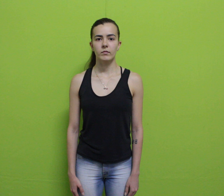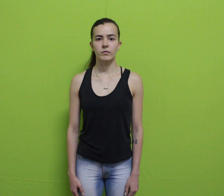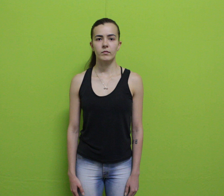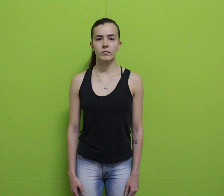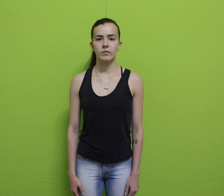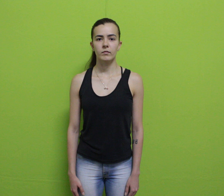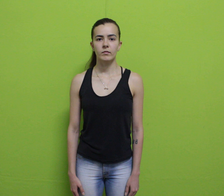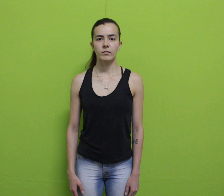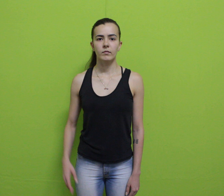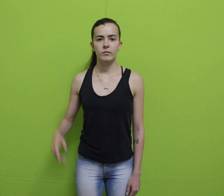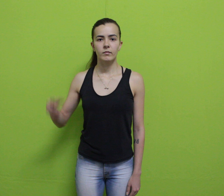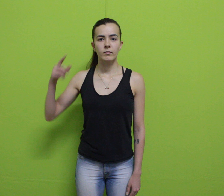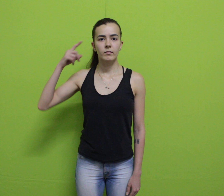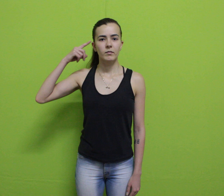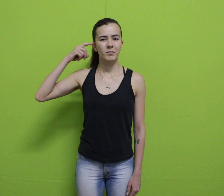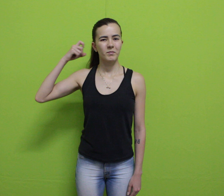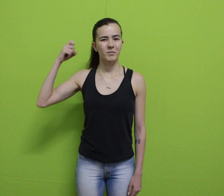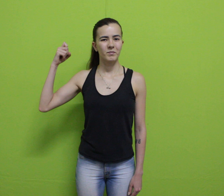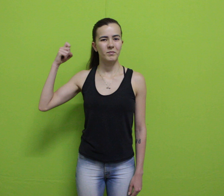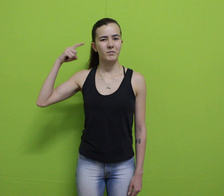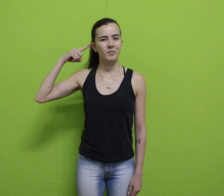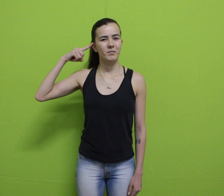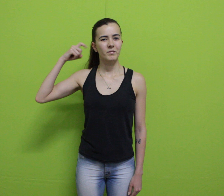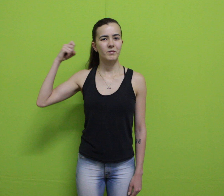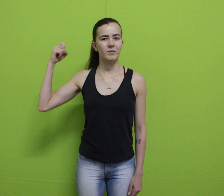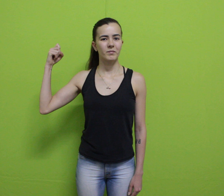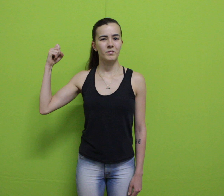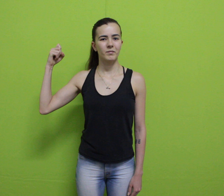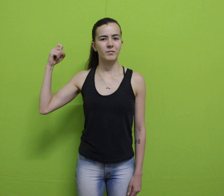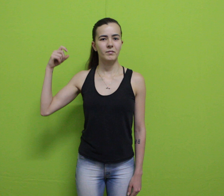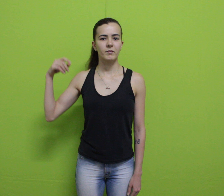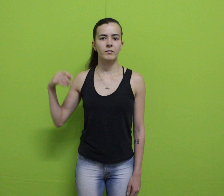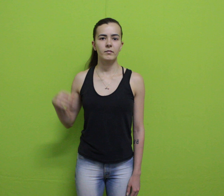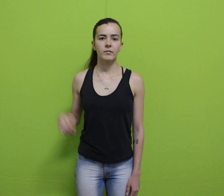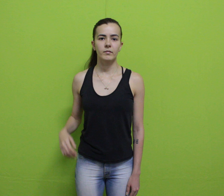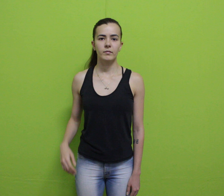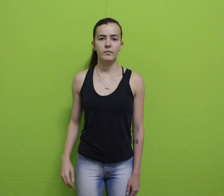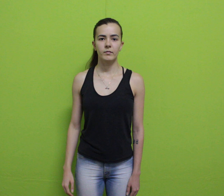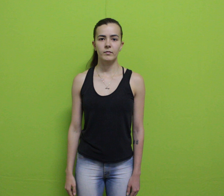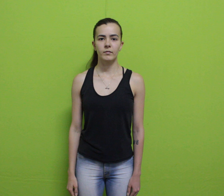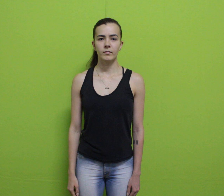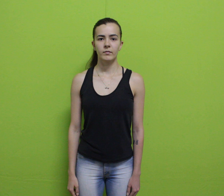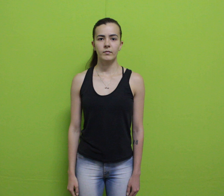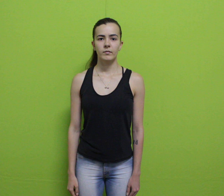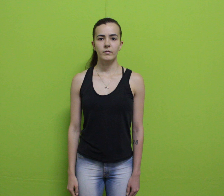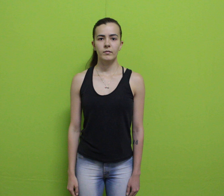barulho